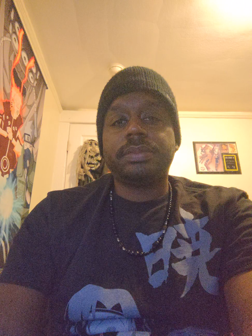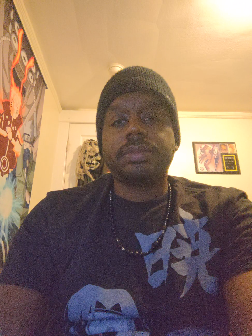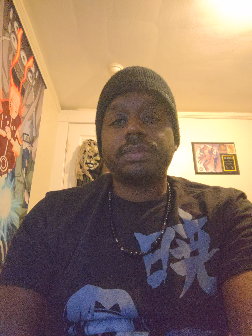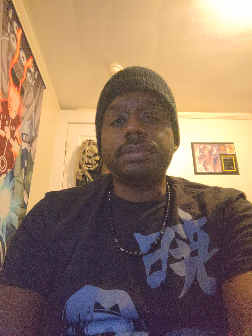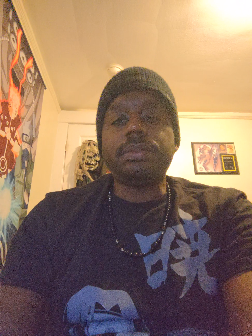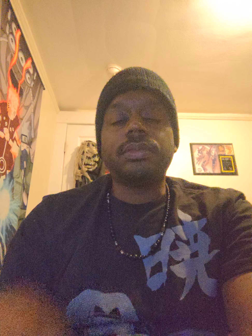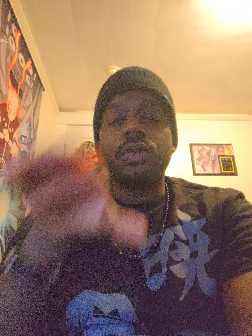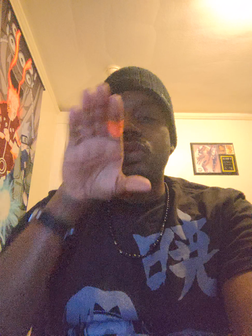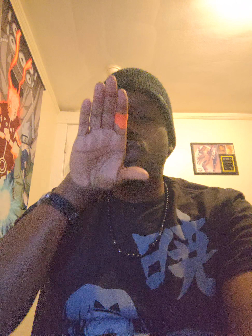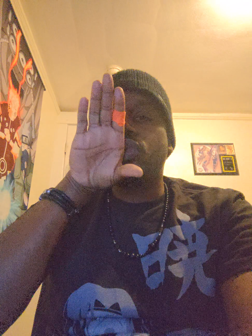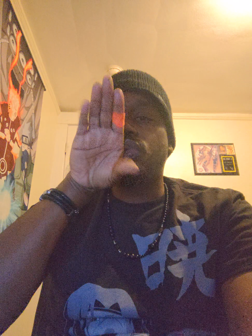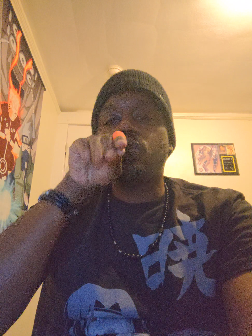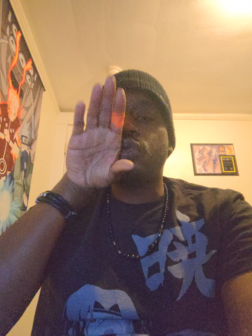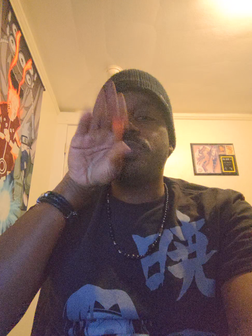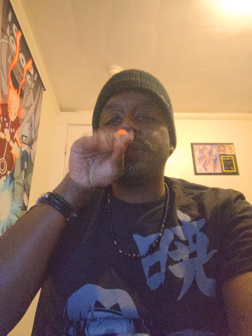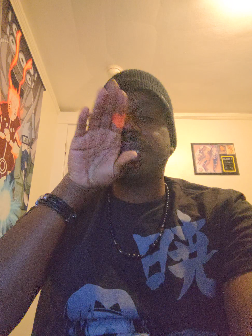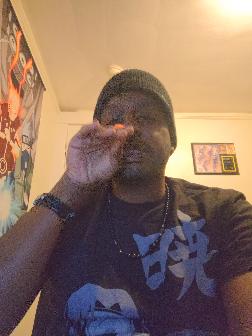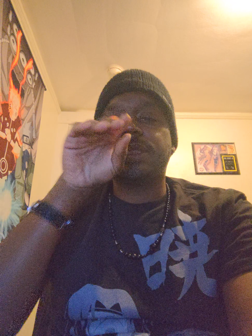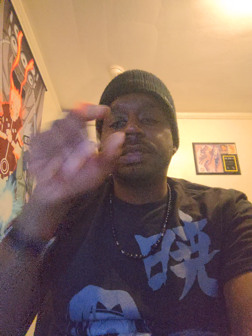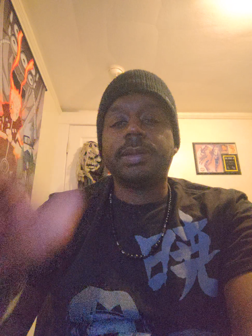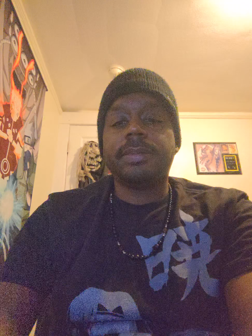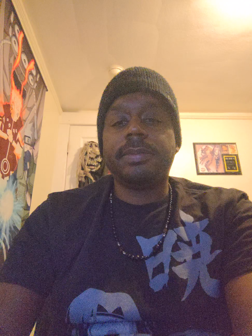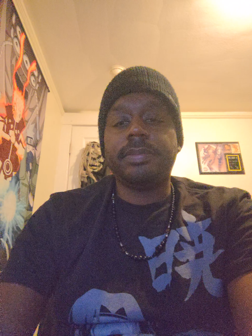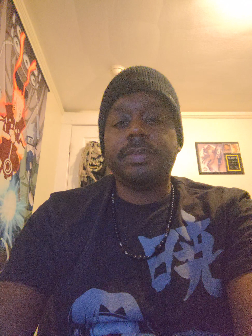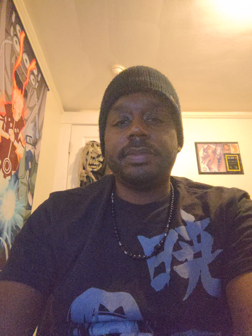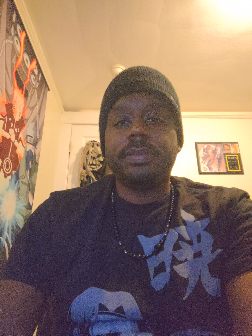goose